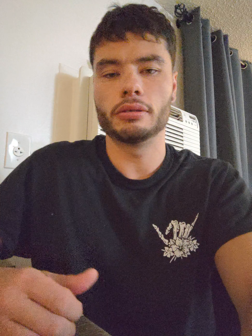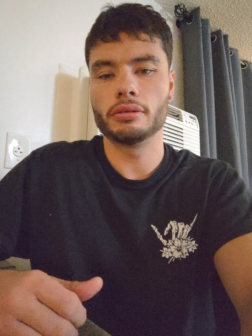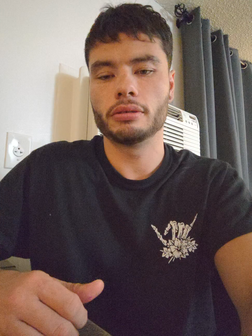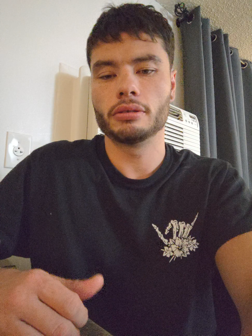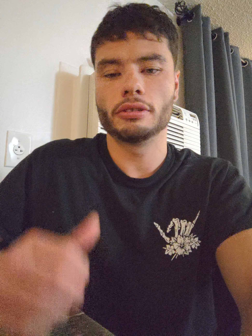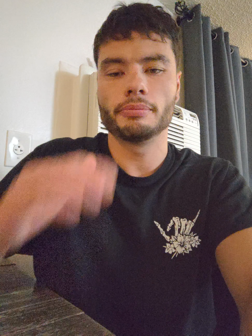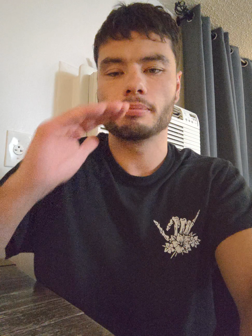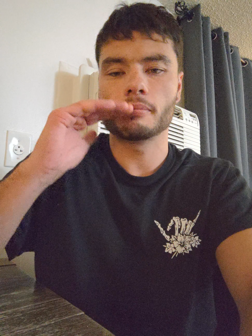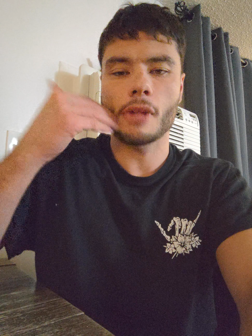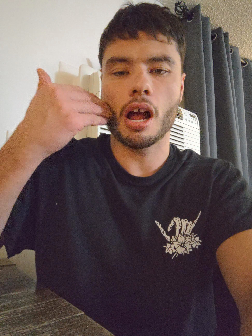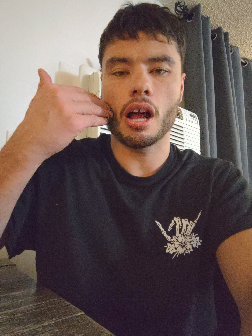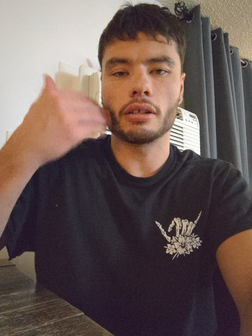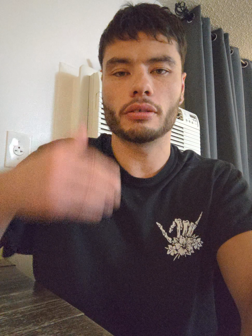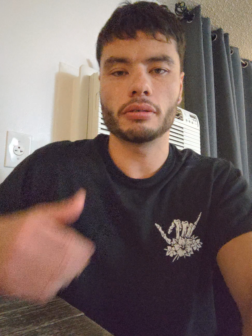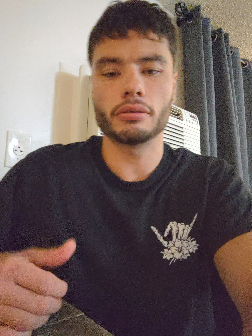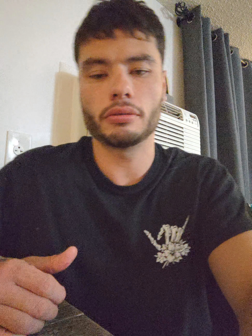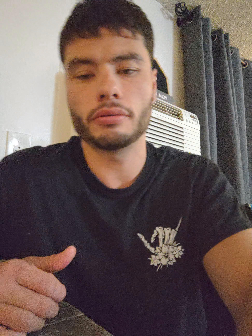smile